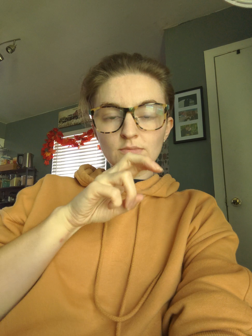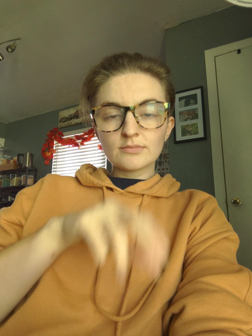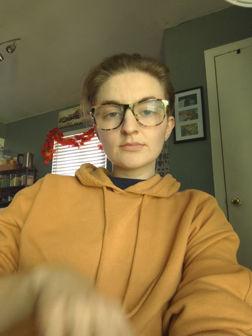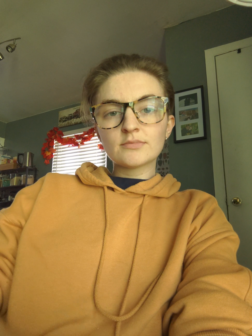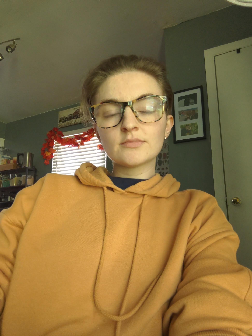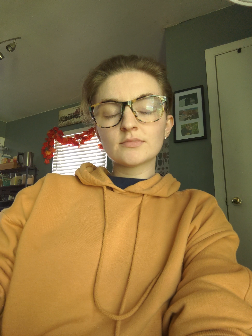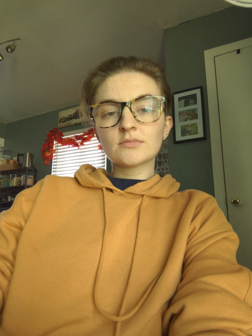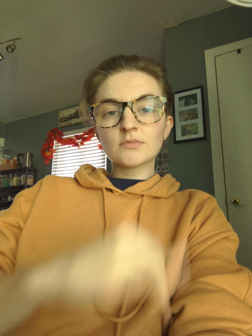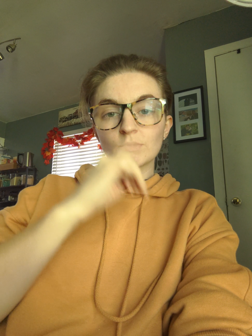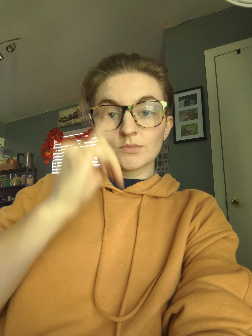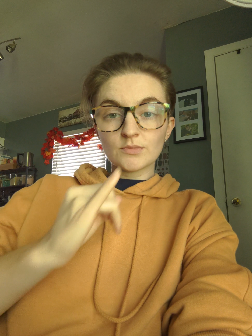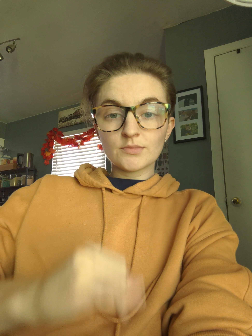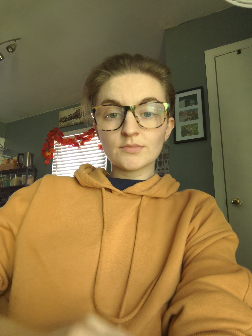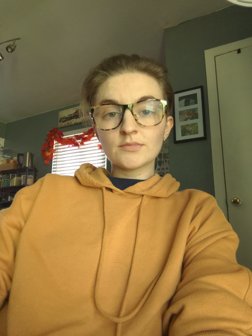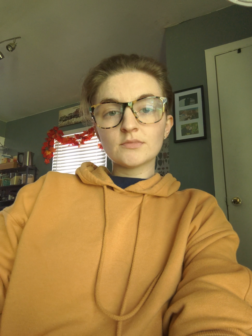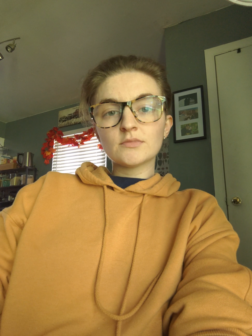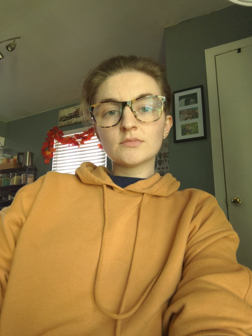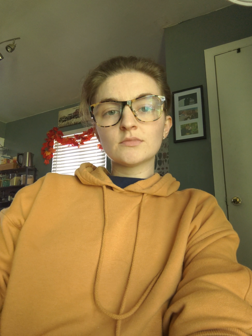draw